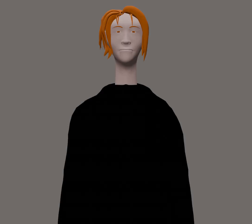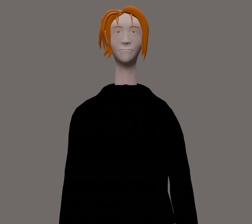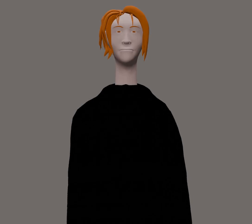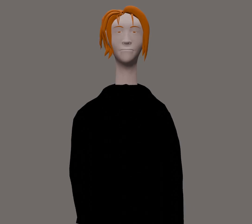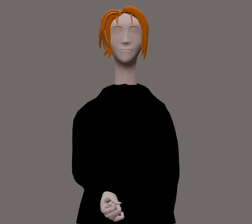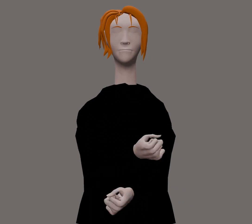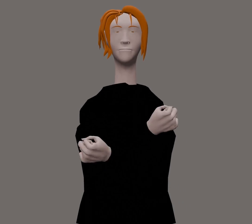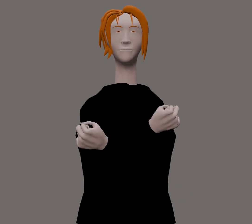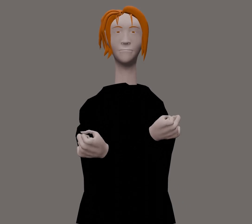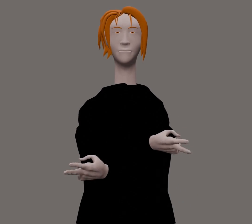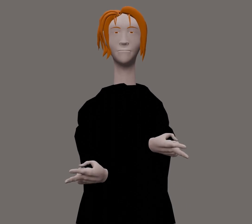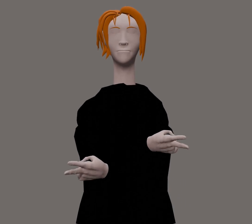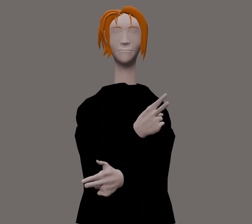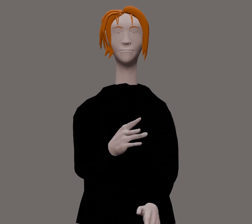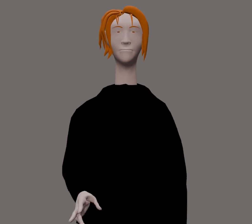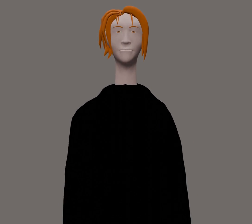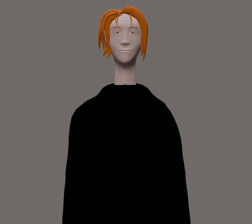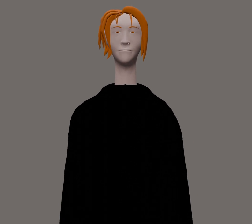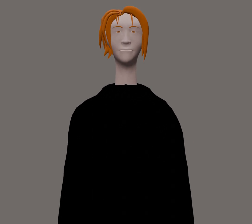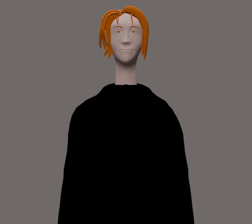Bow Gift